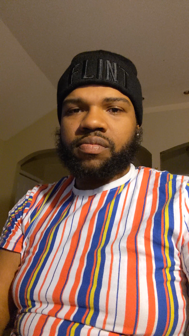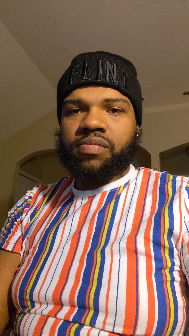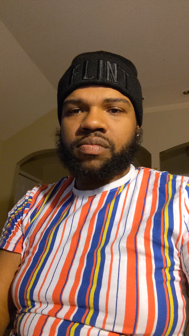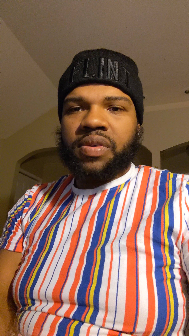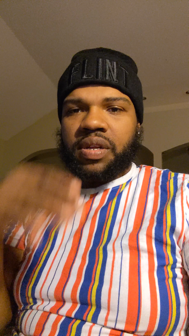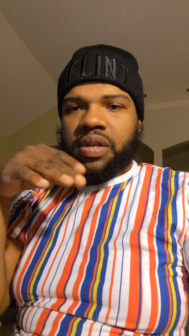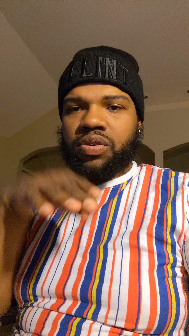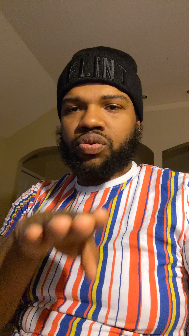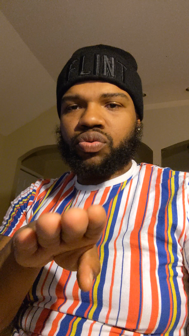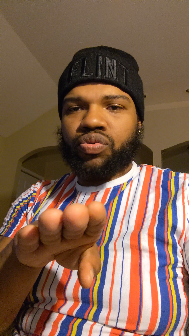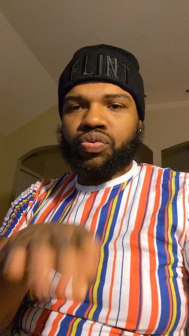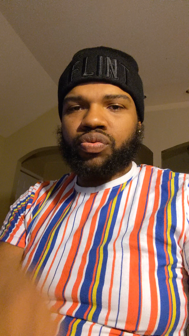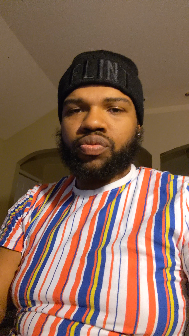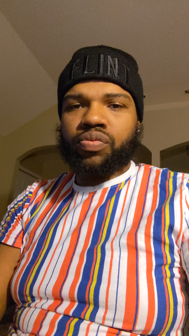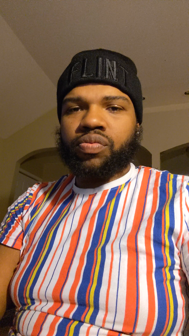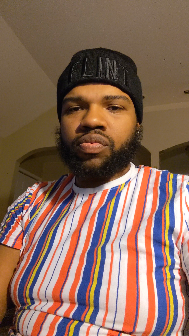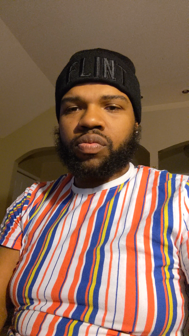enter